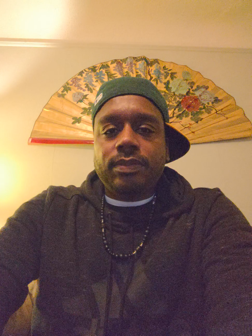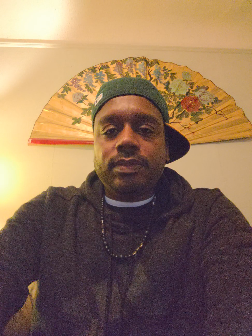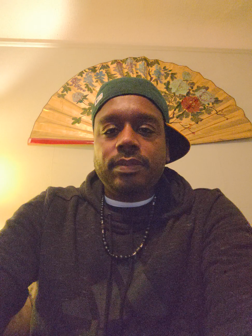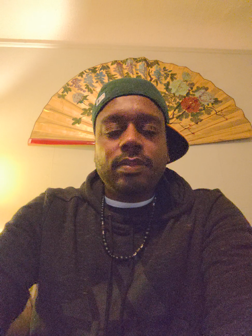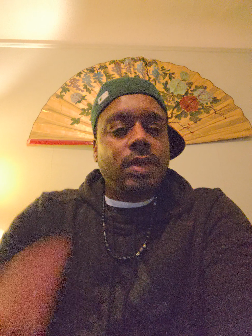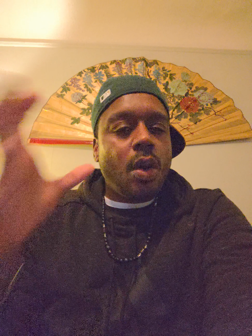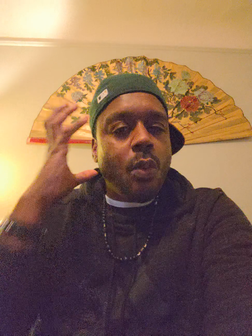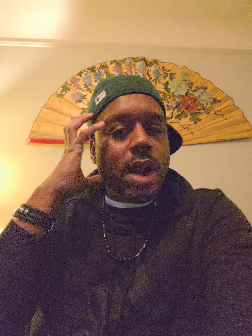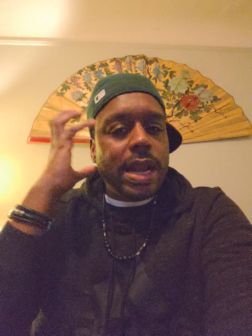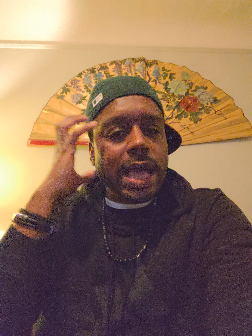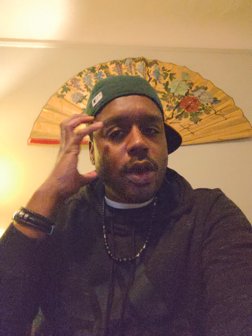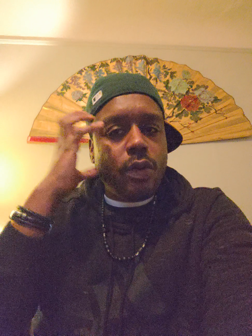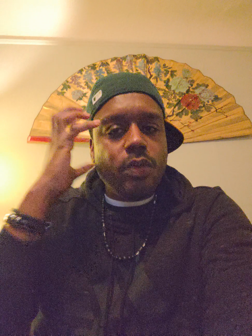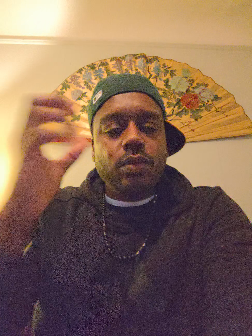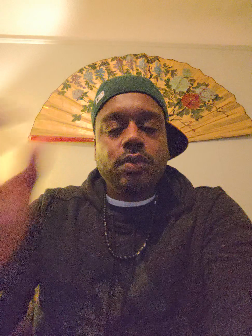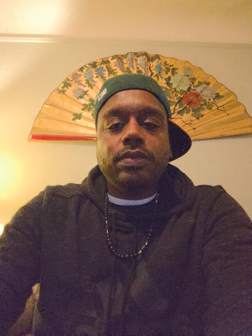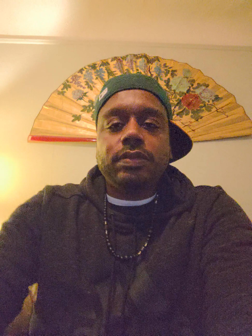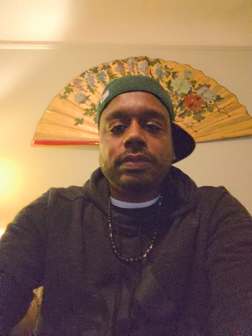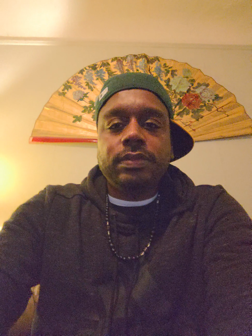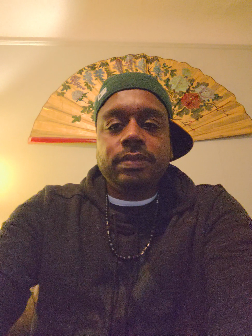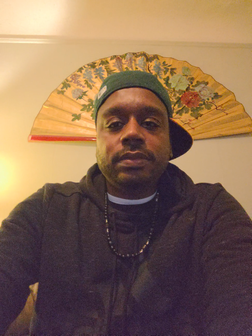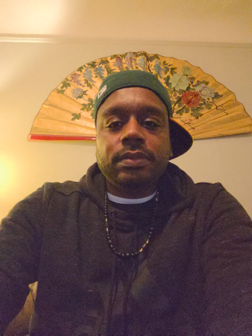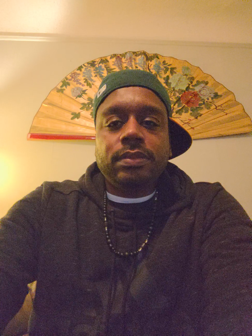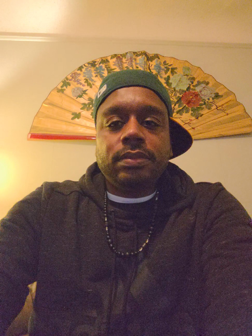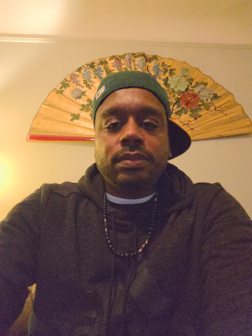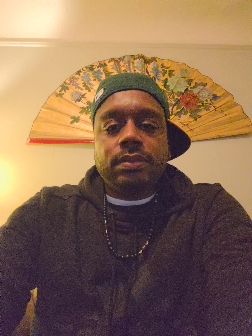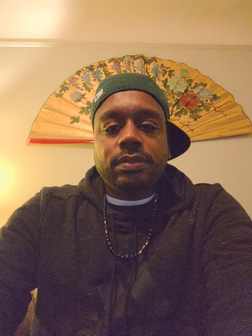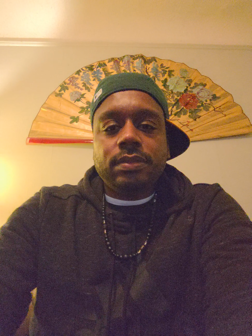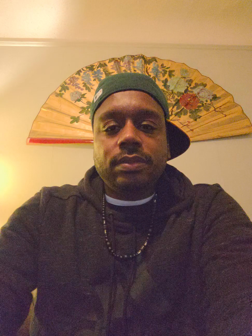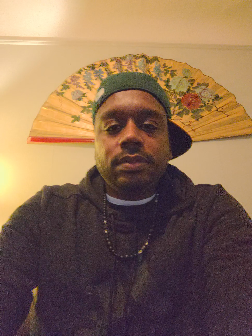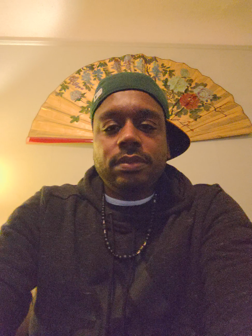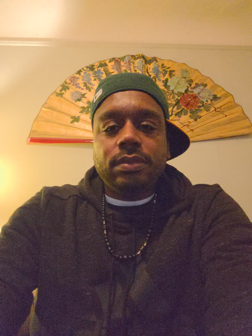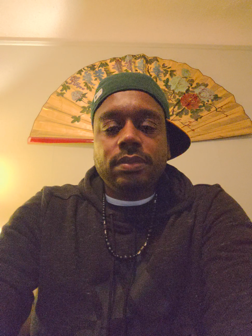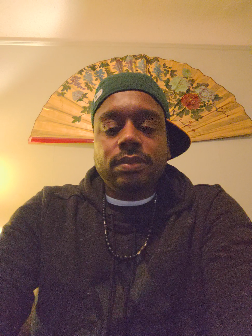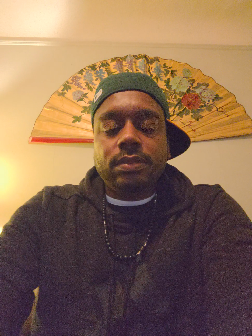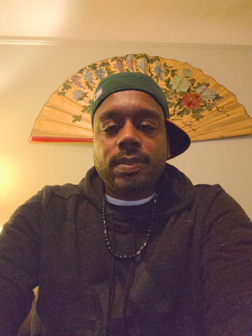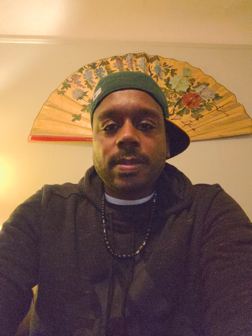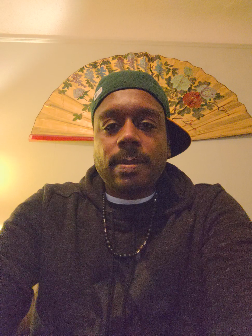radio